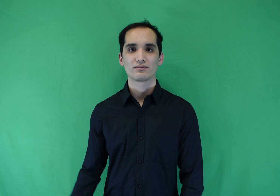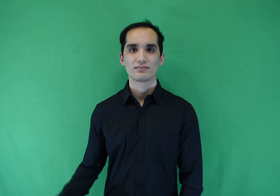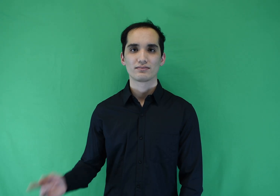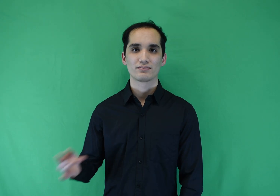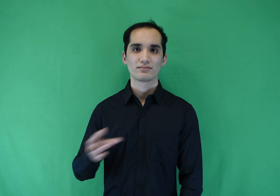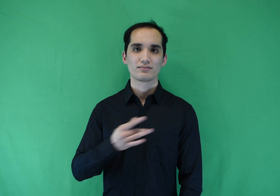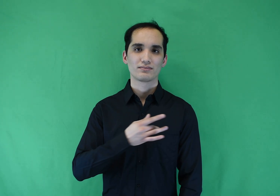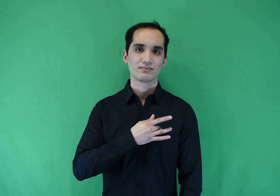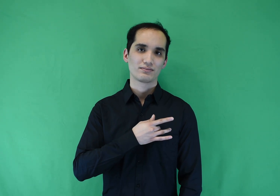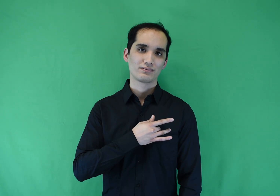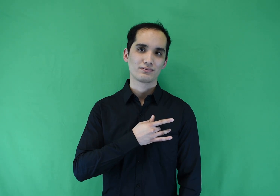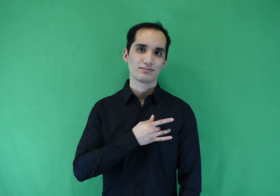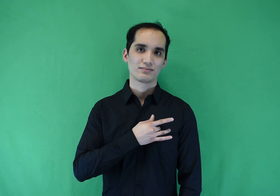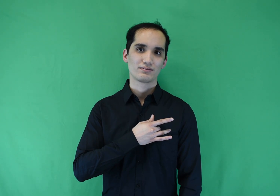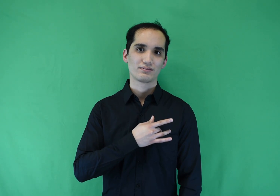corazón